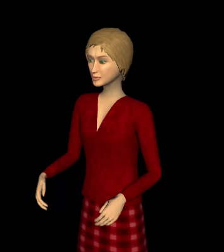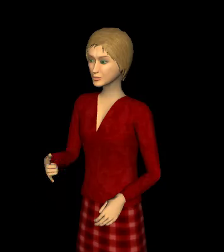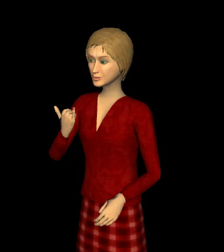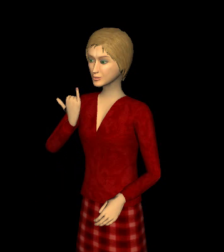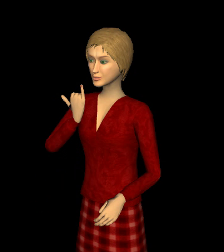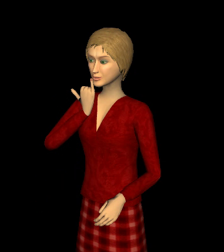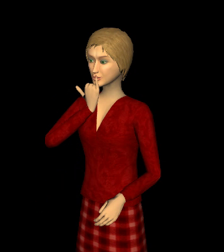خطأ